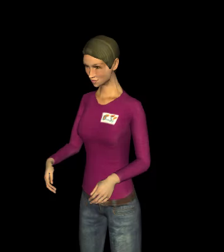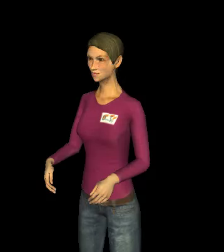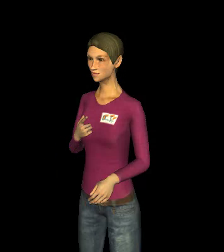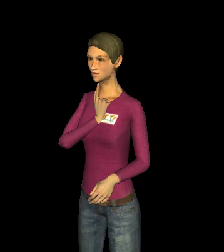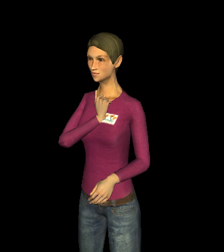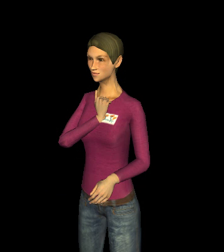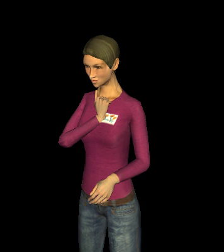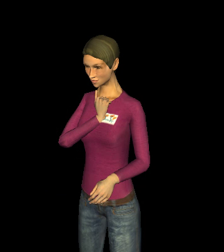يونيو